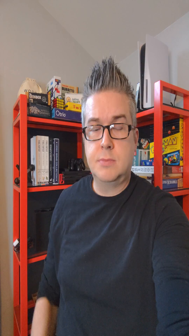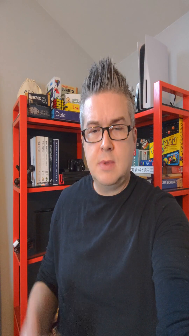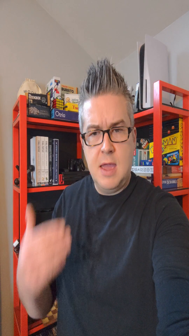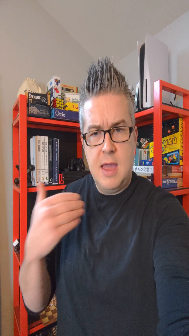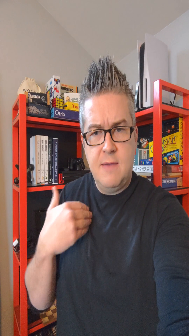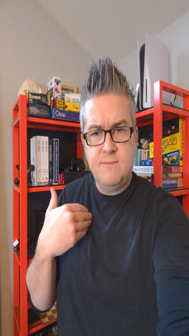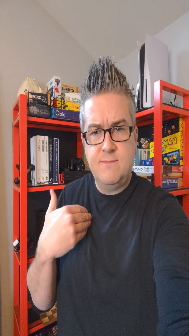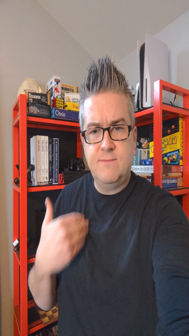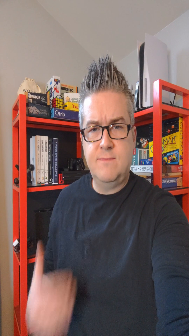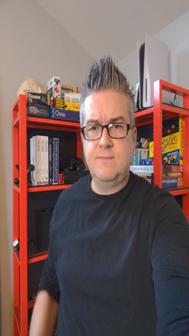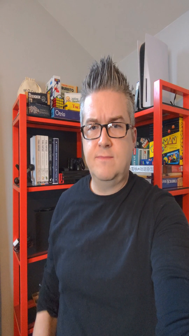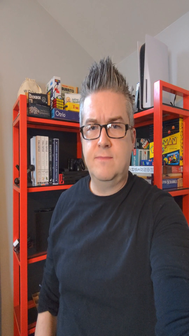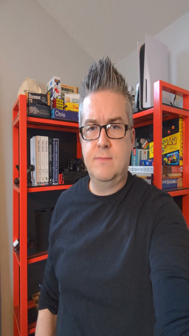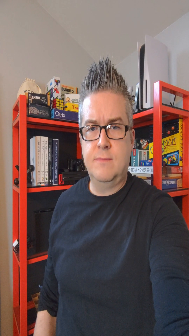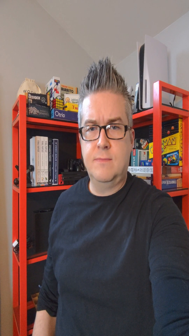have